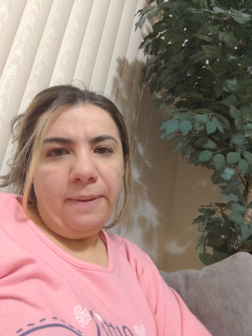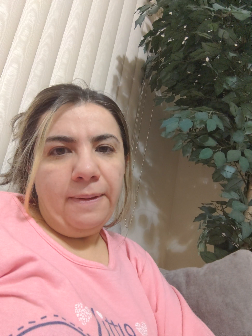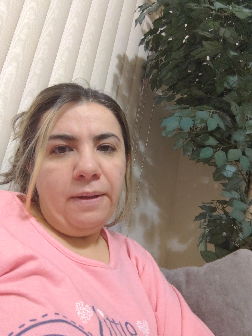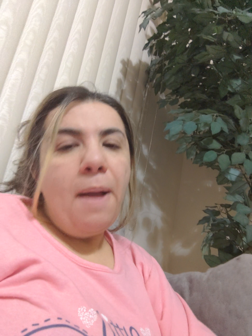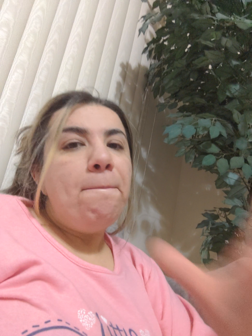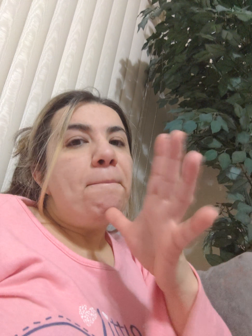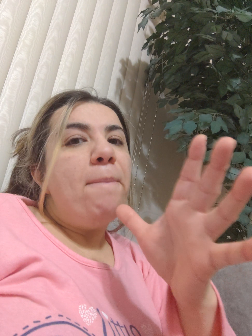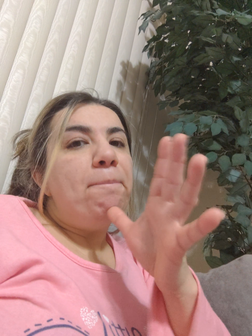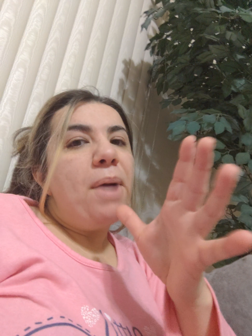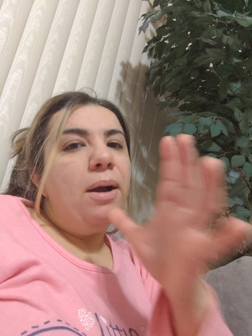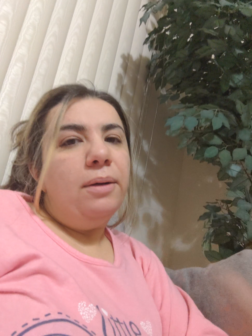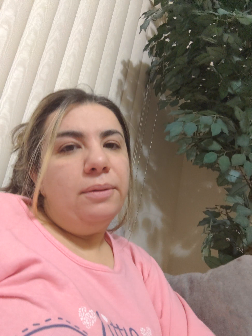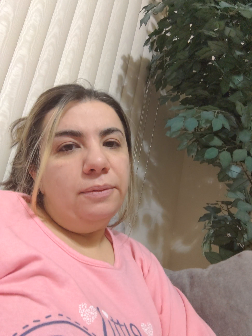mom